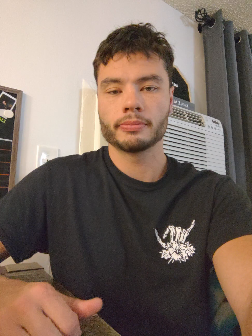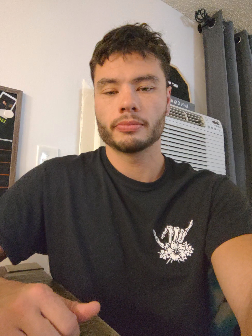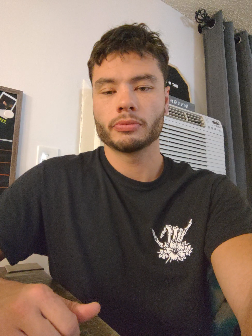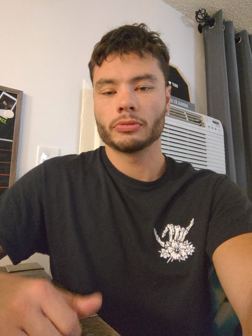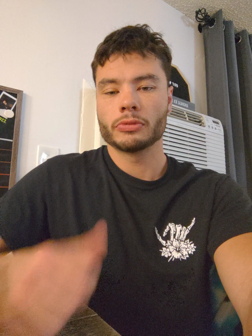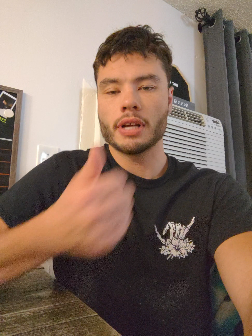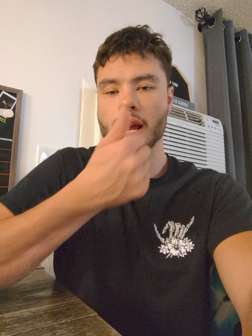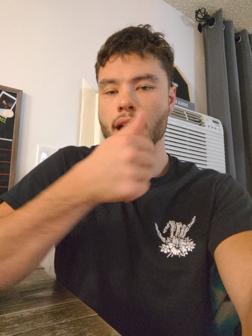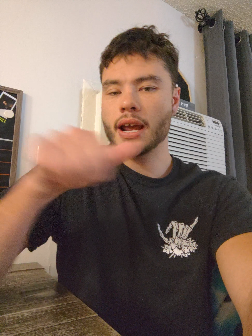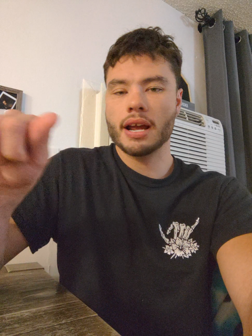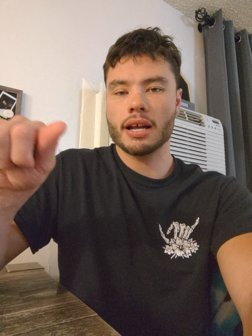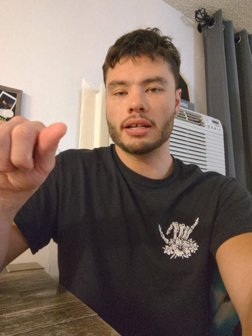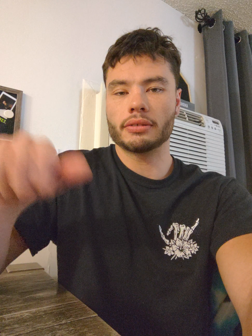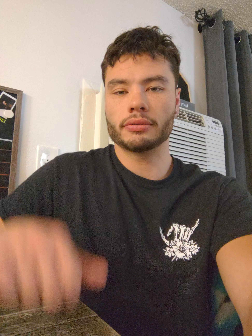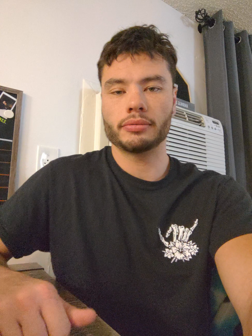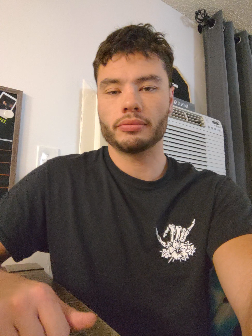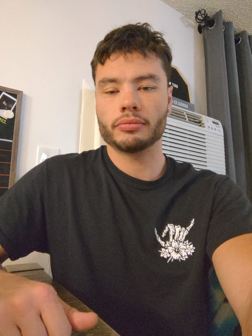any